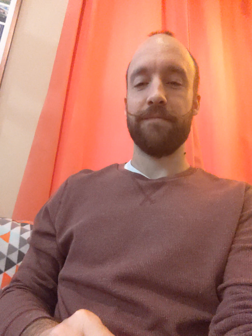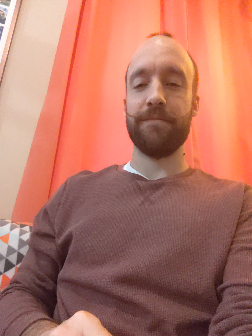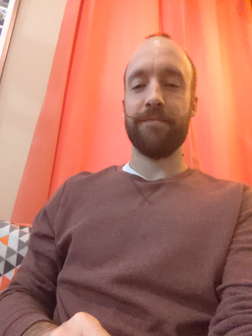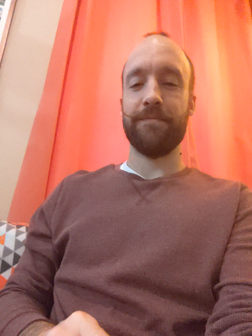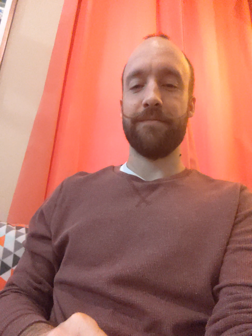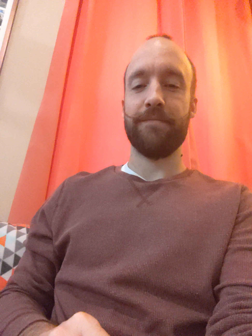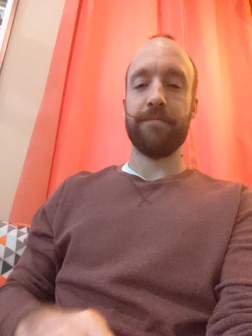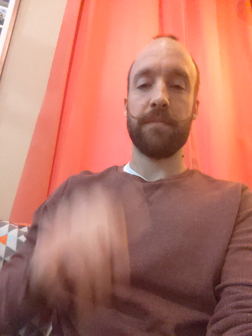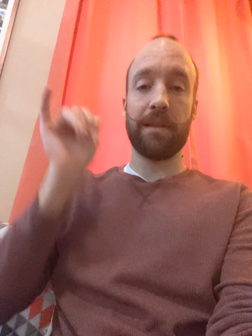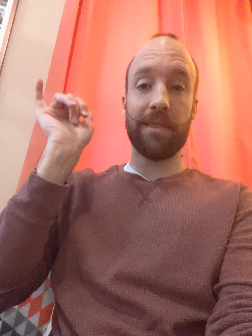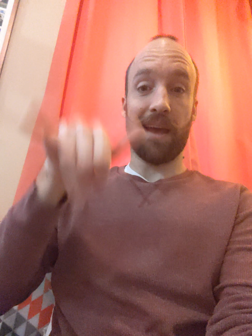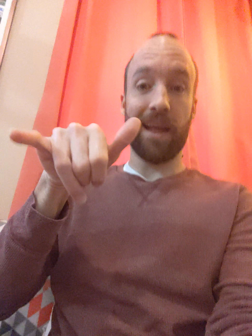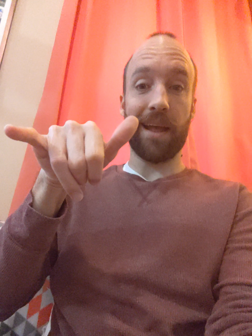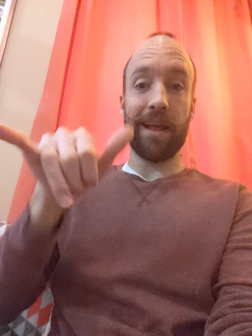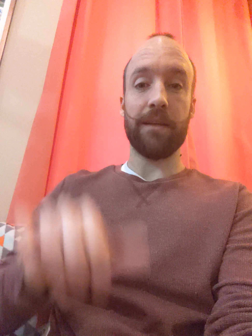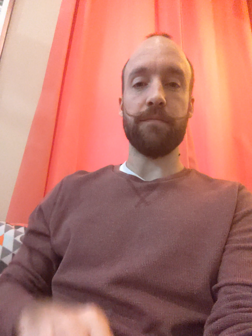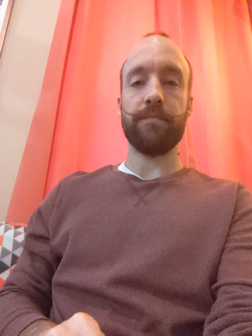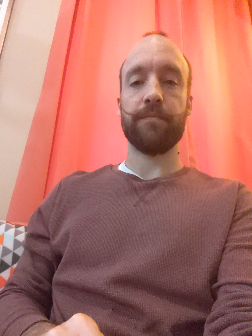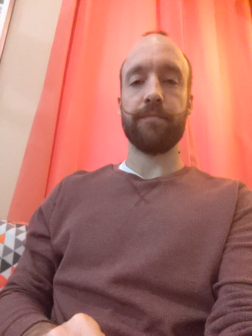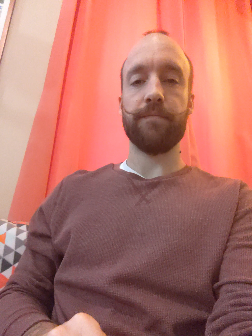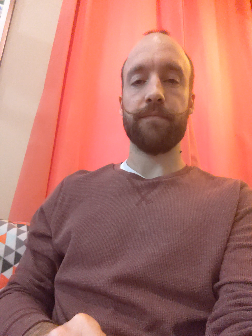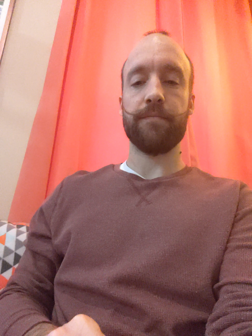that